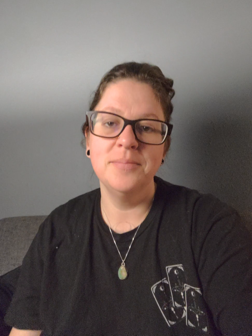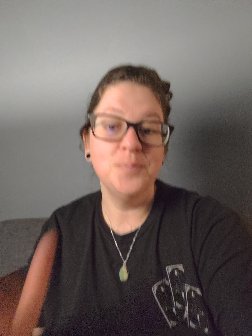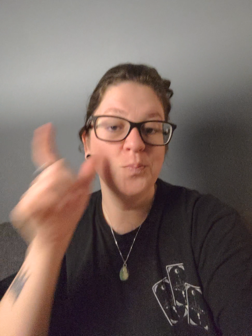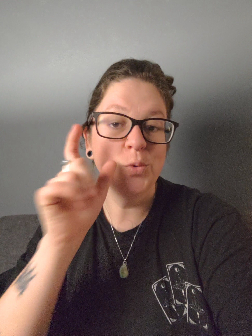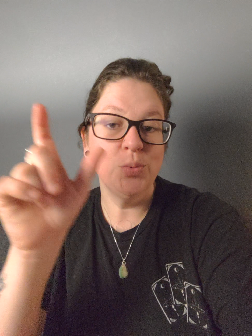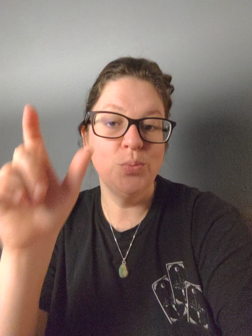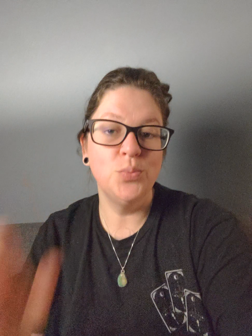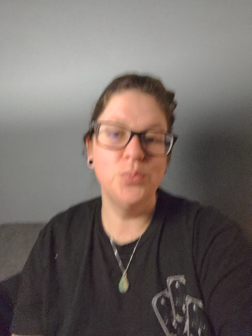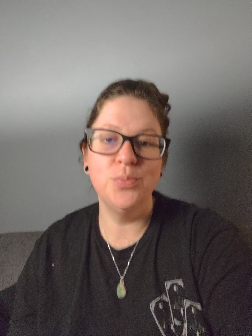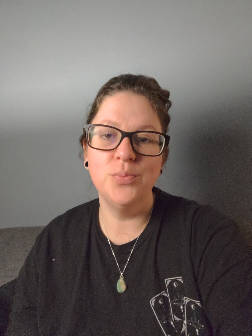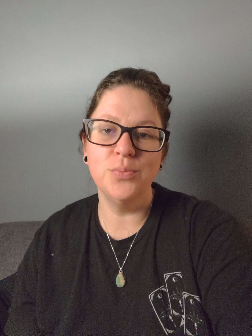moon